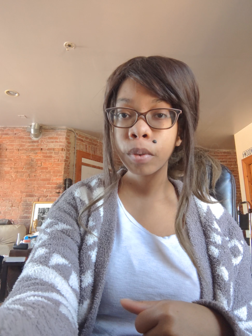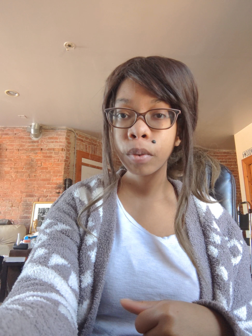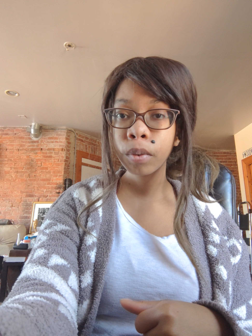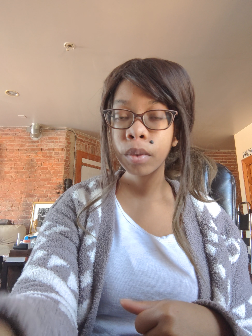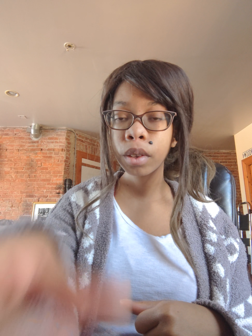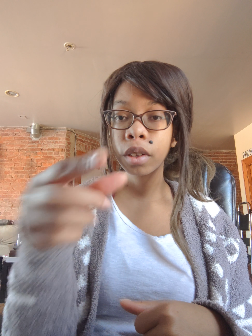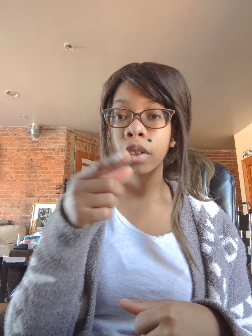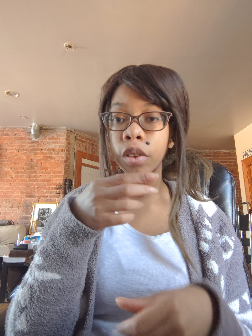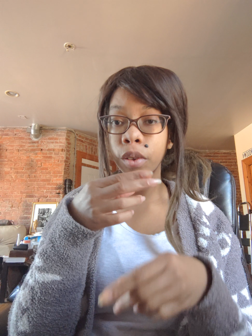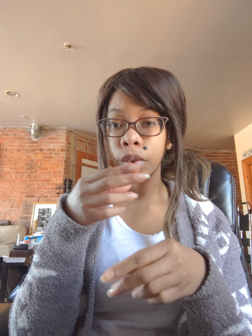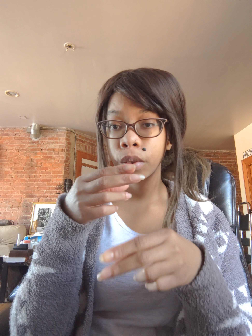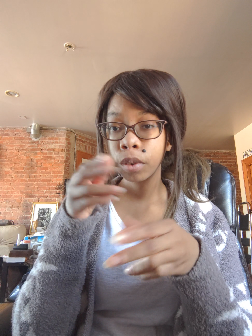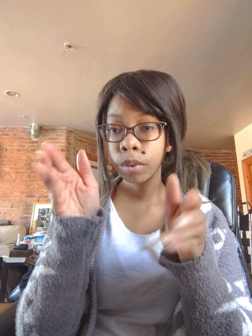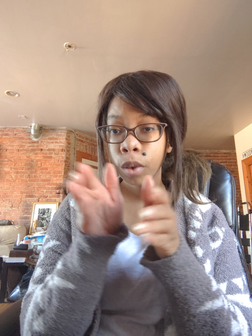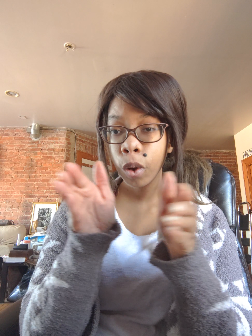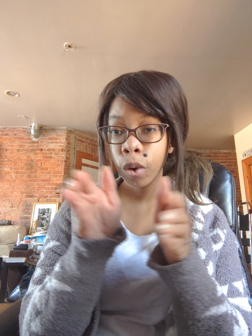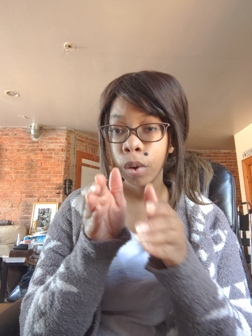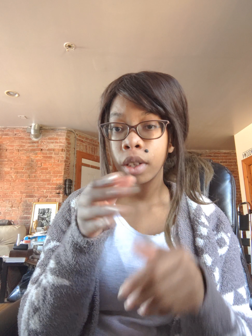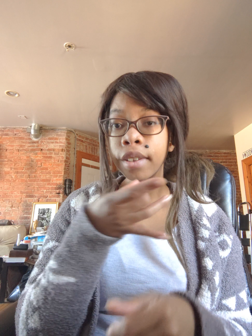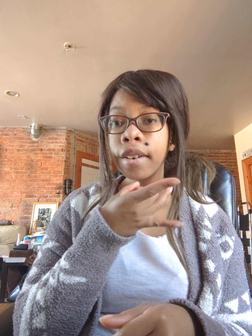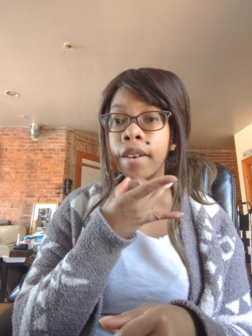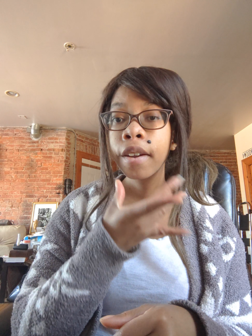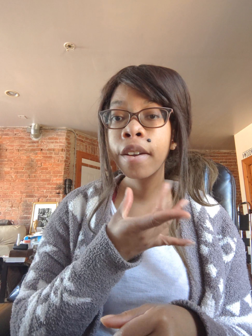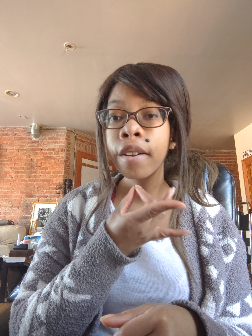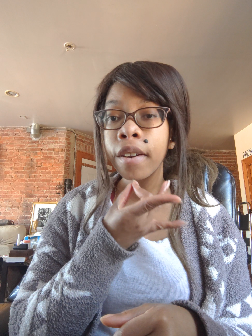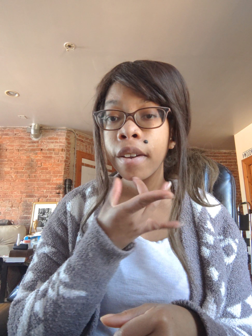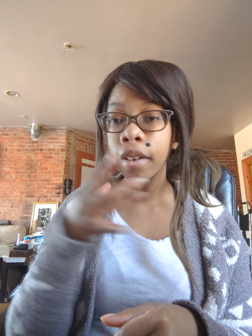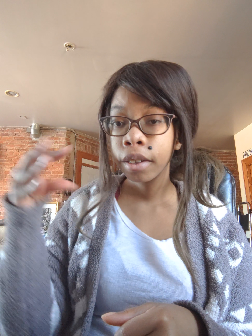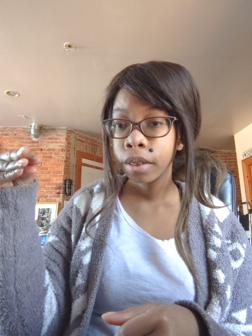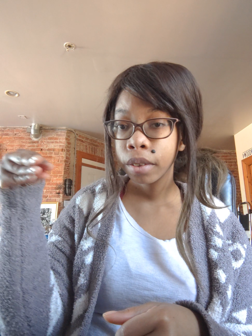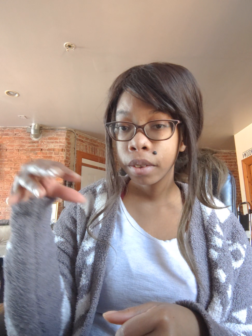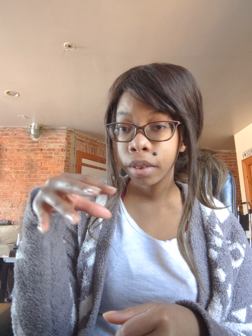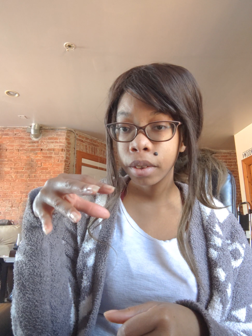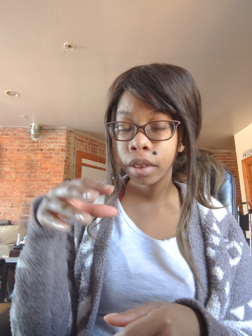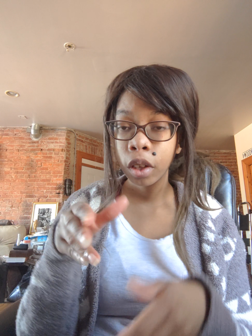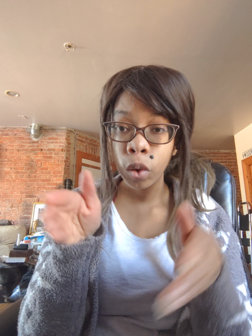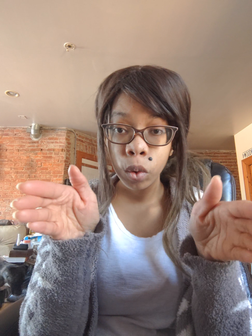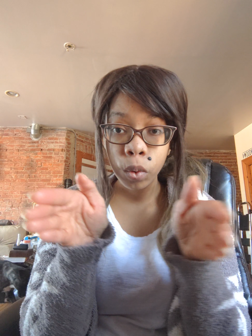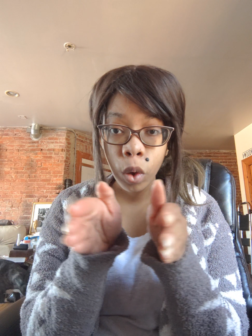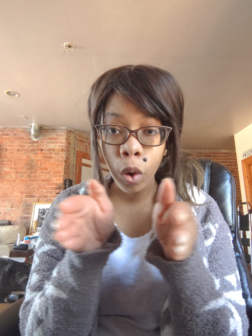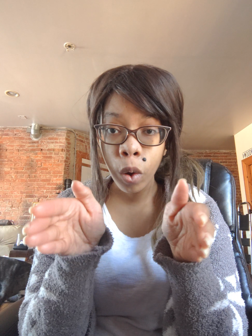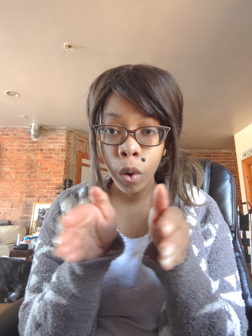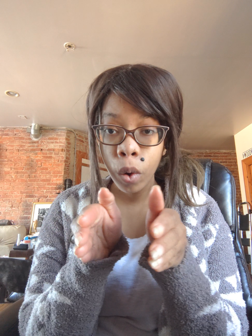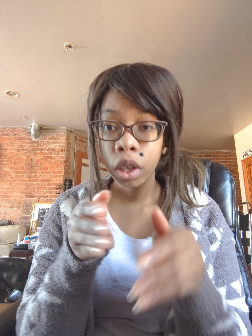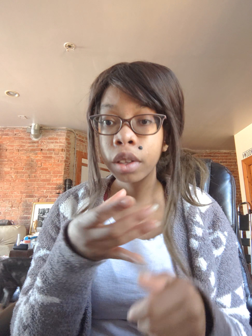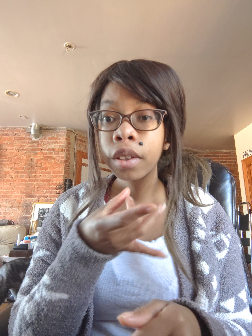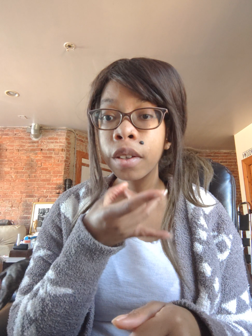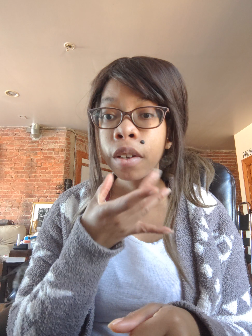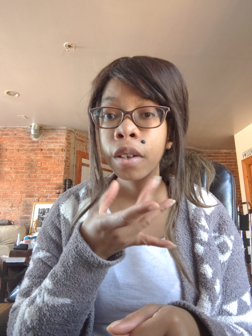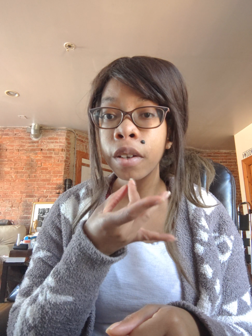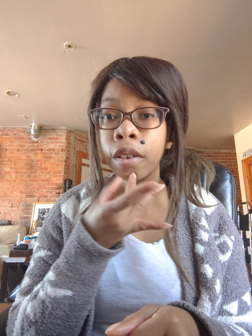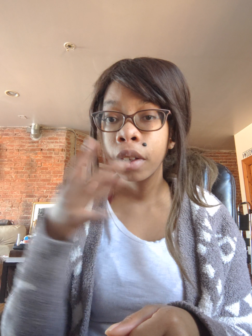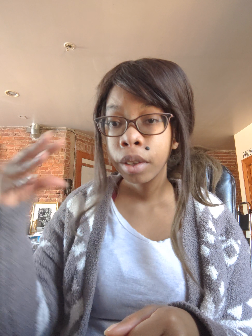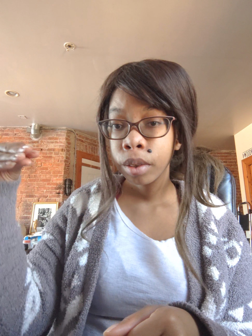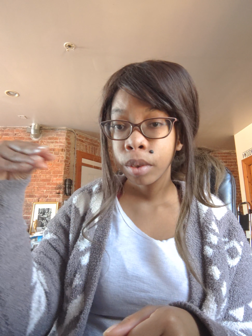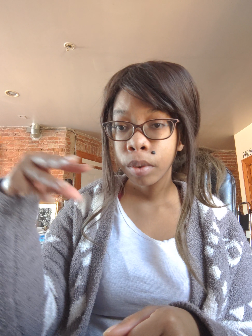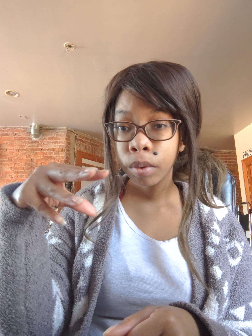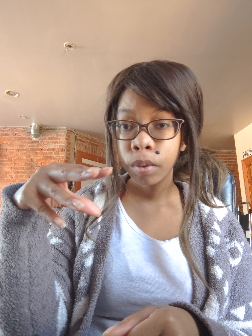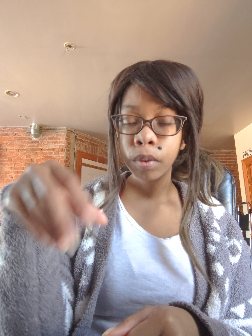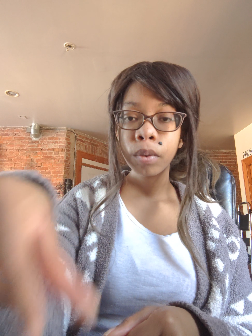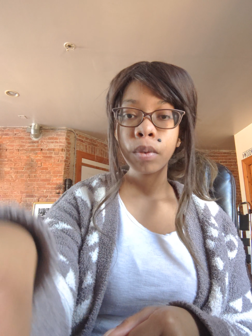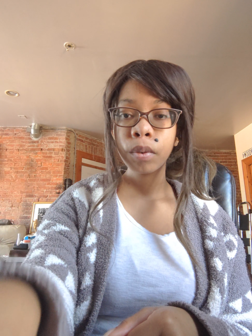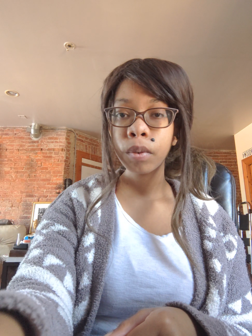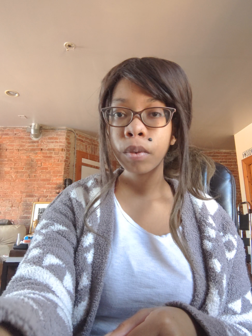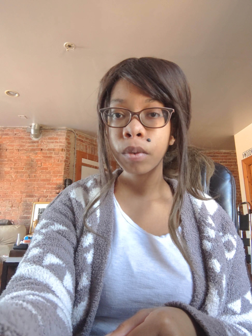lamp